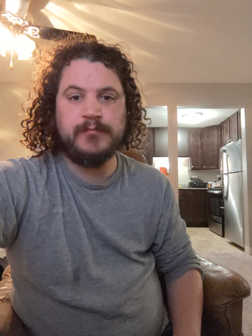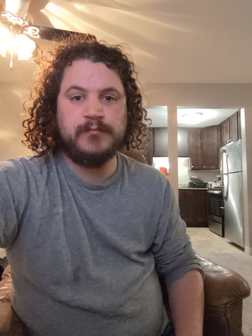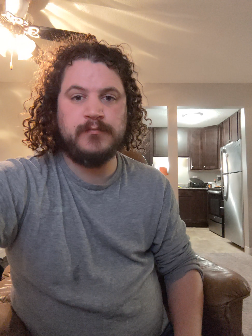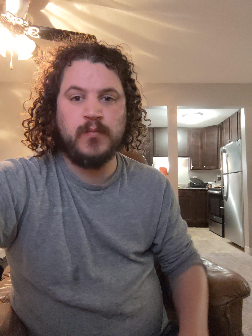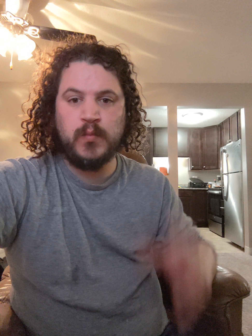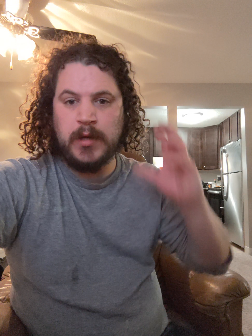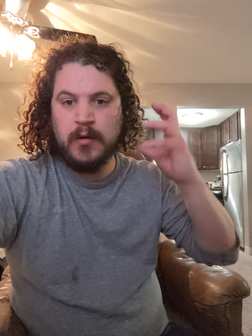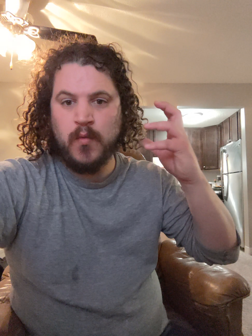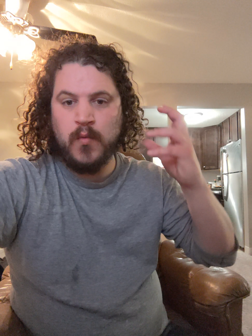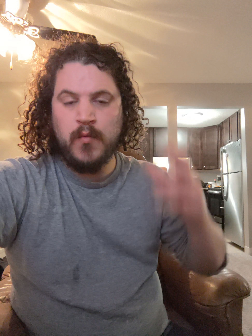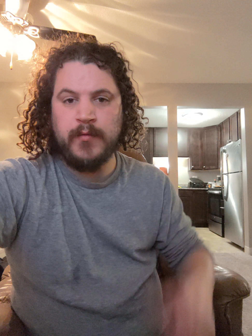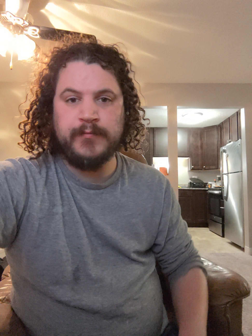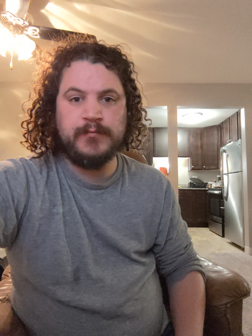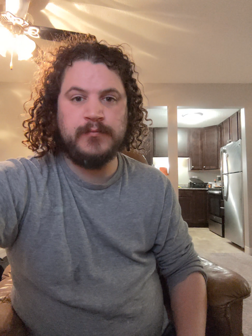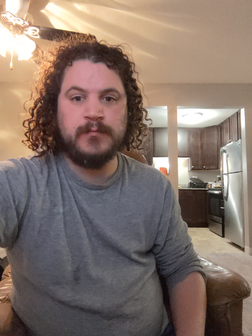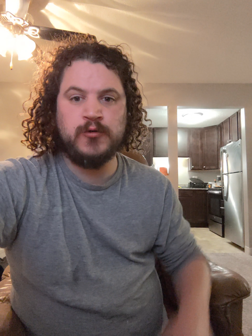radio